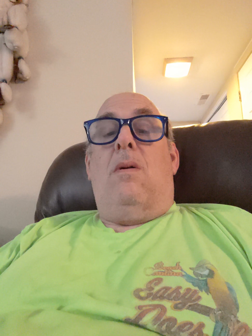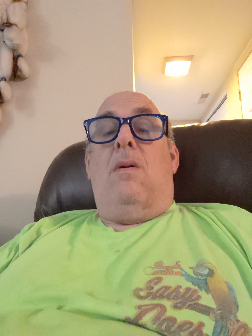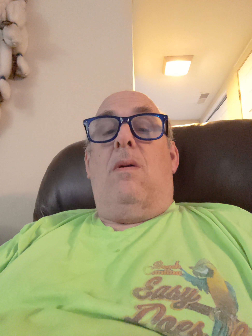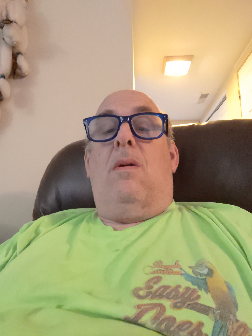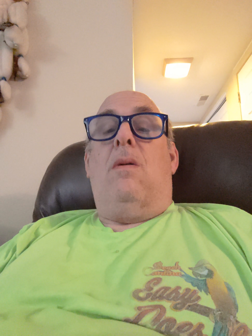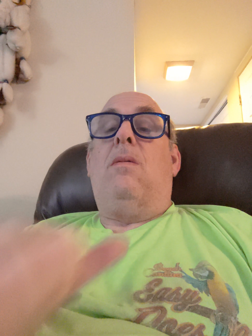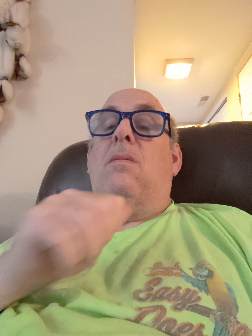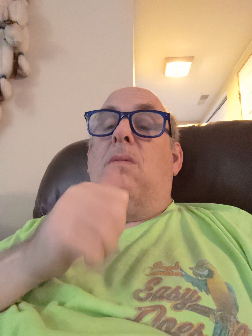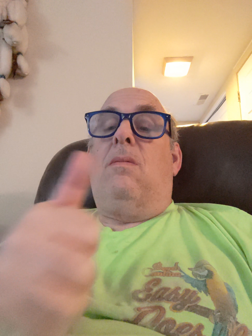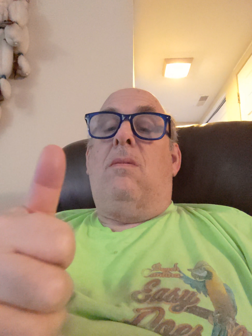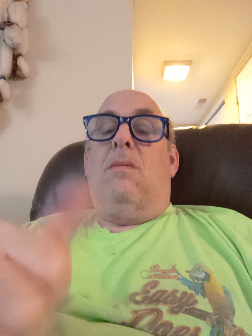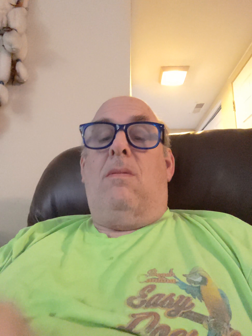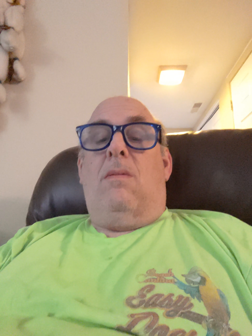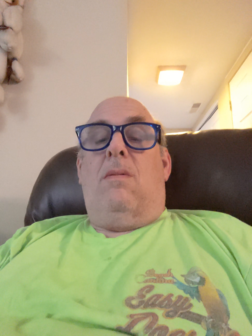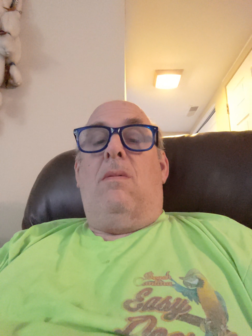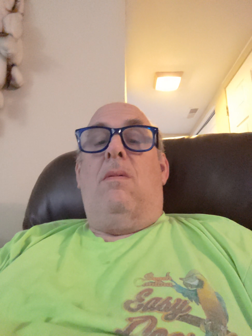not